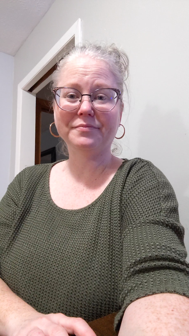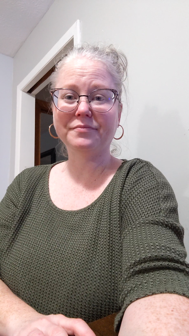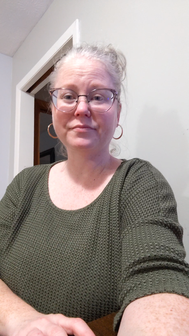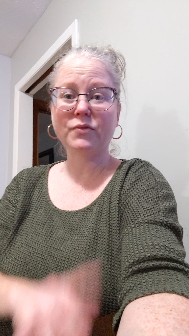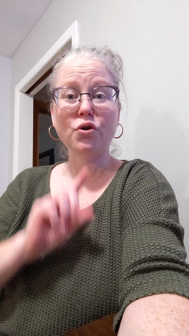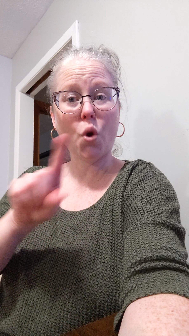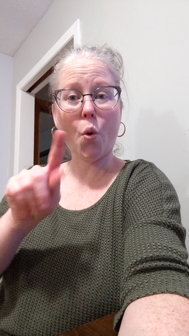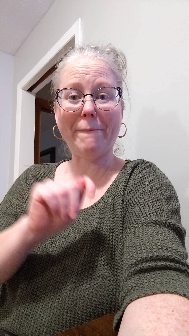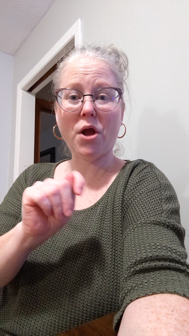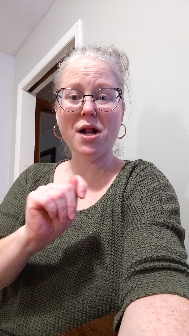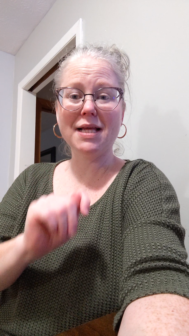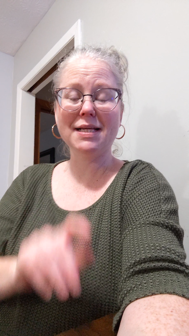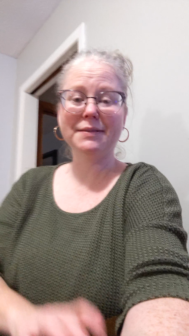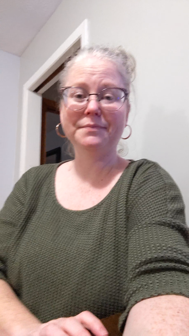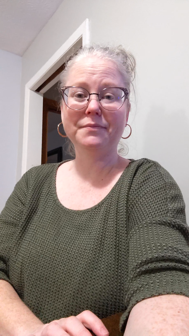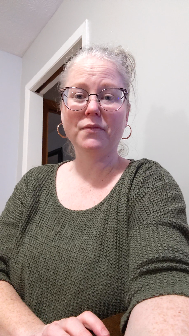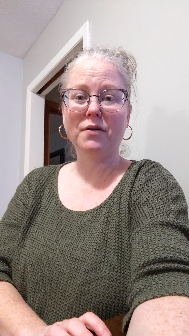go potty